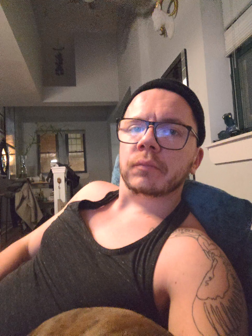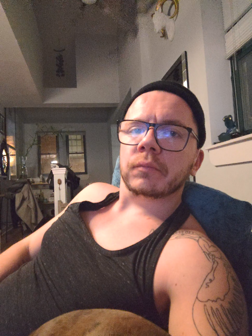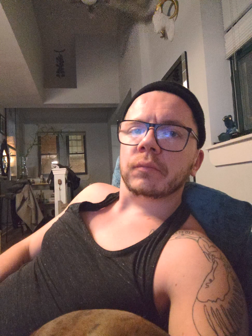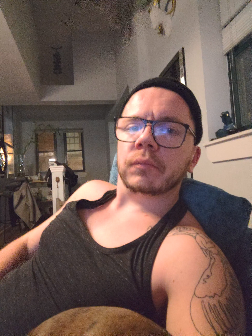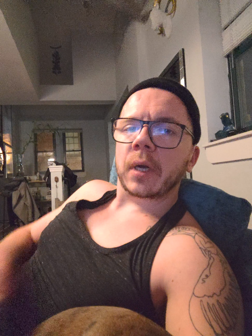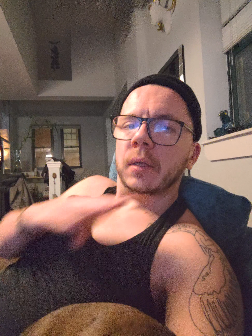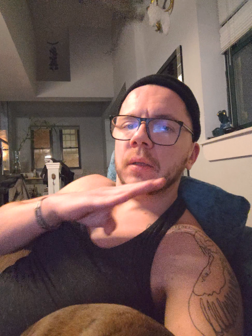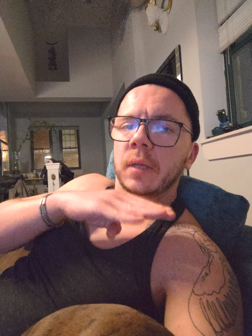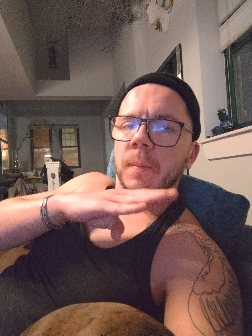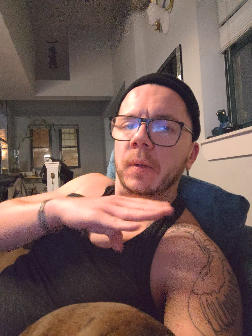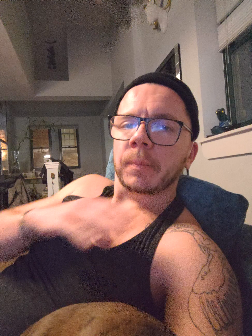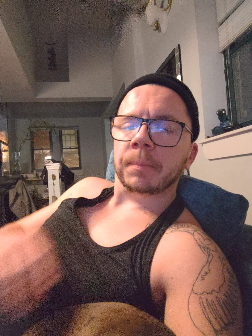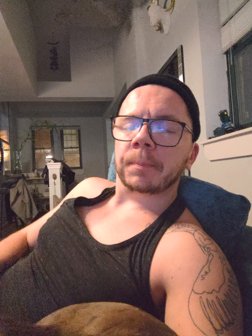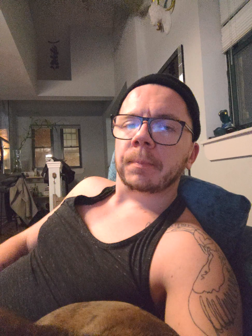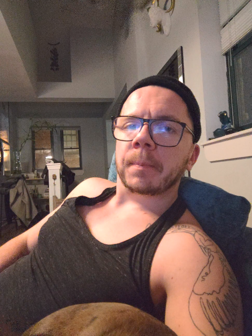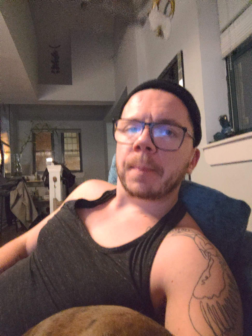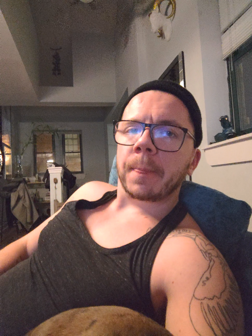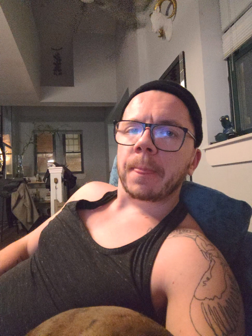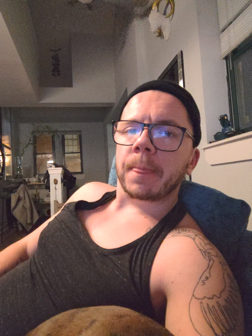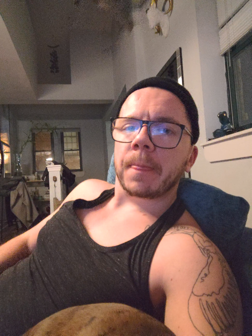table